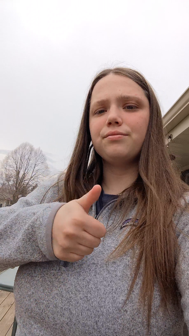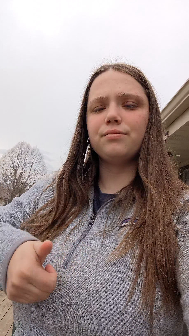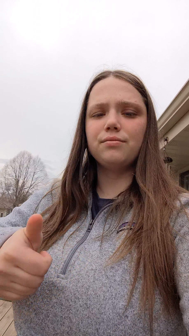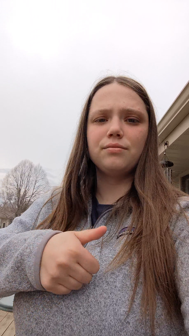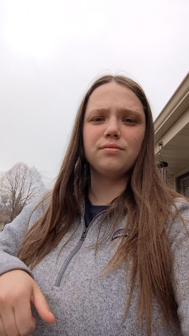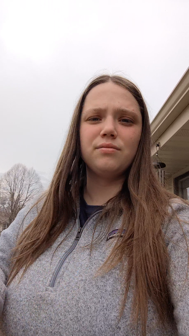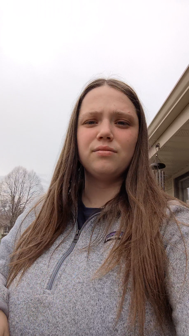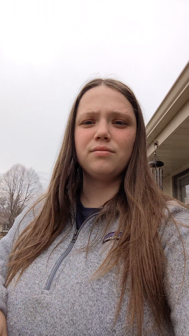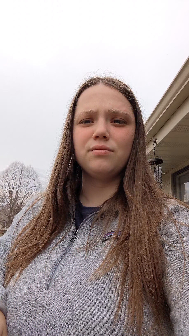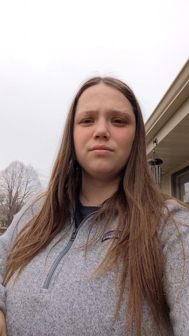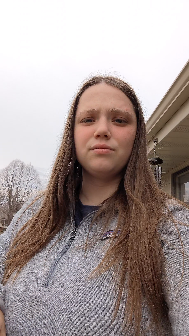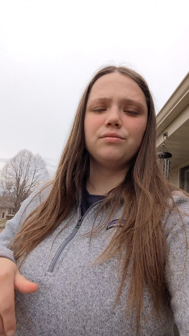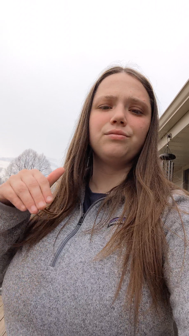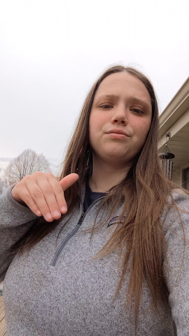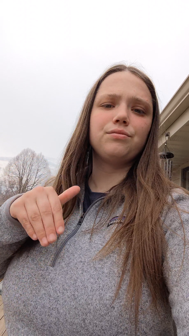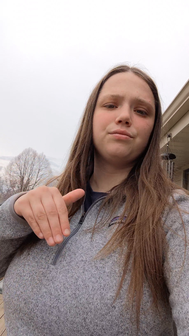doctor